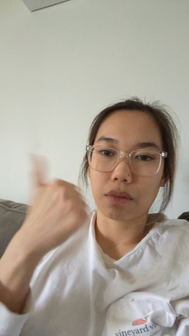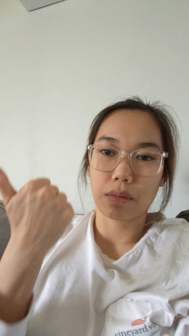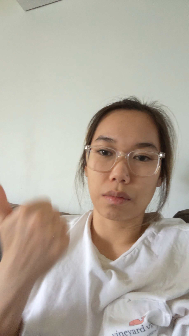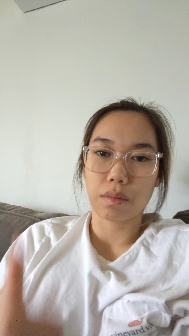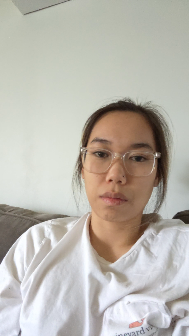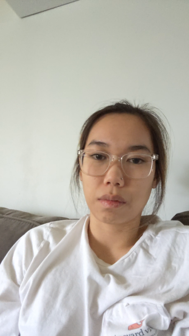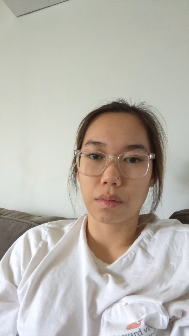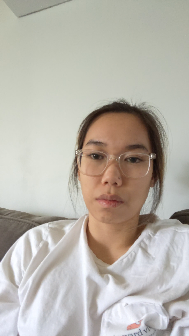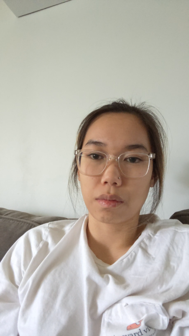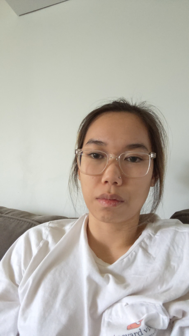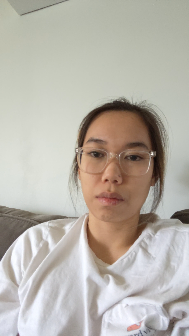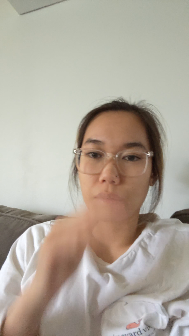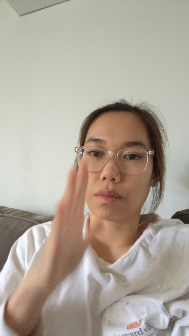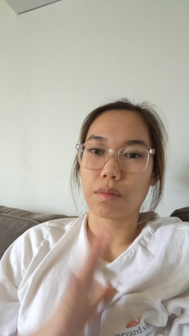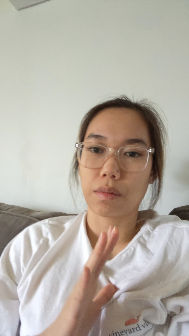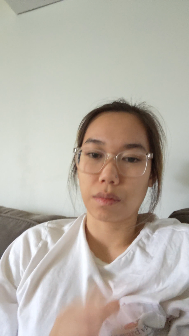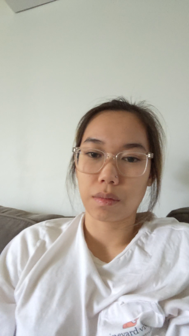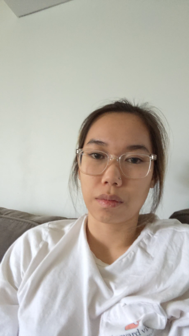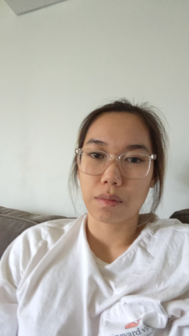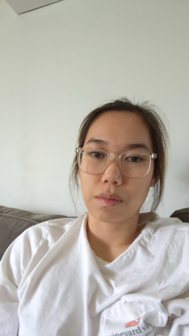lady